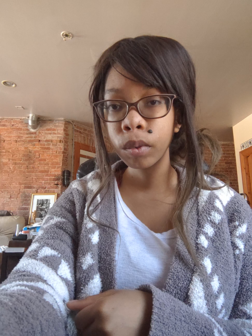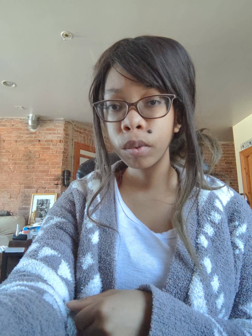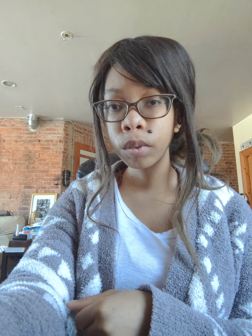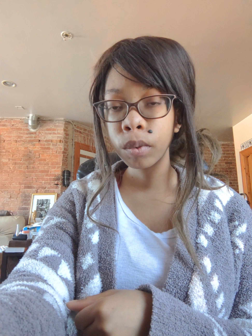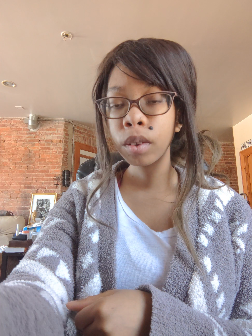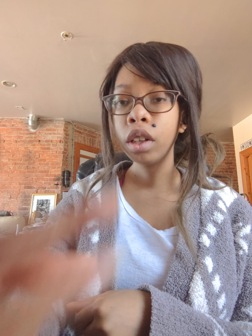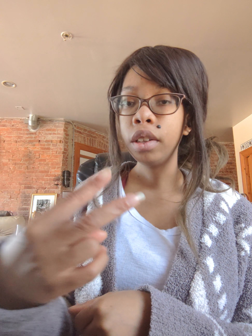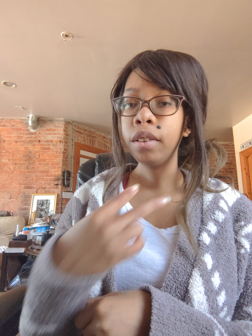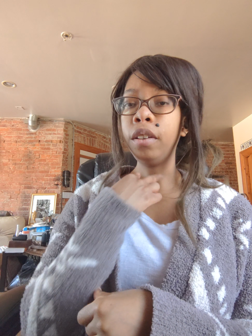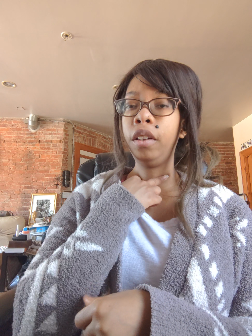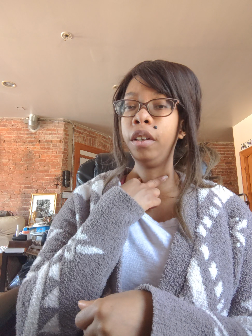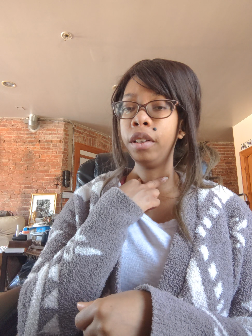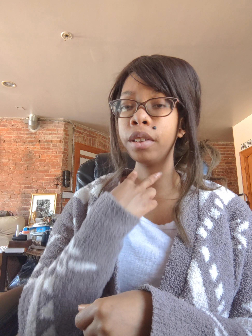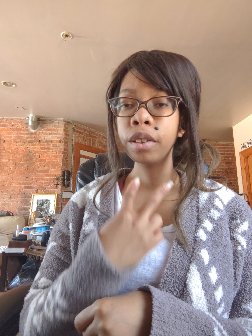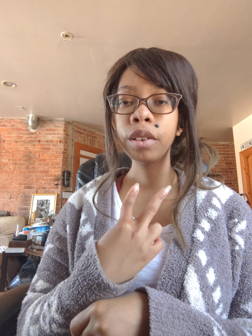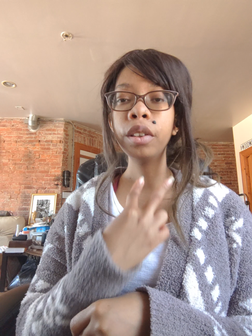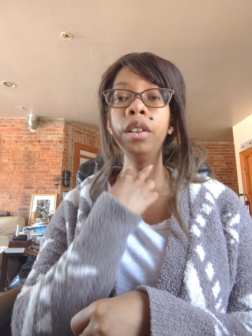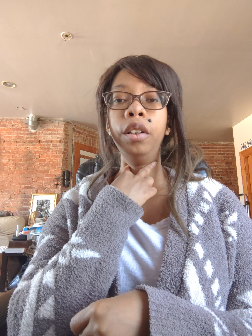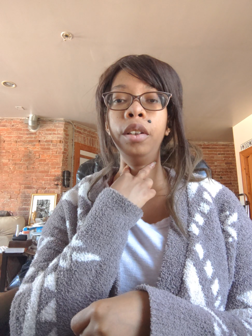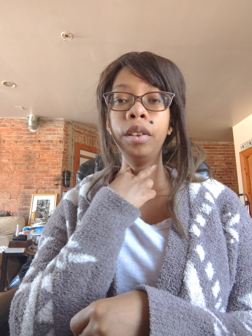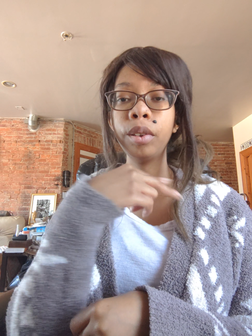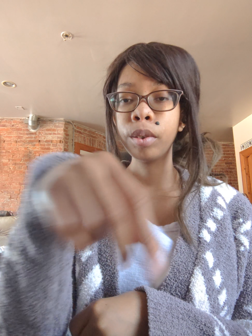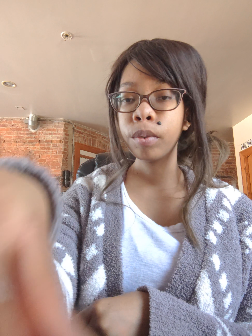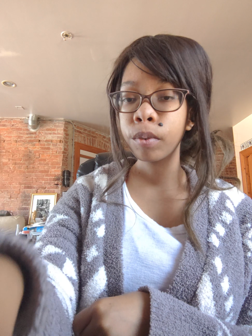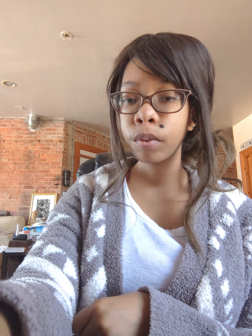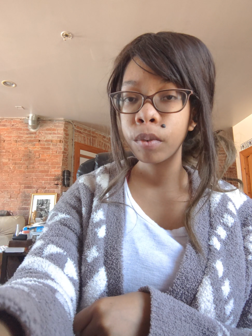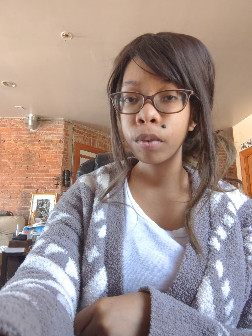stuck